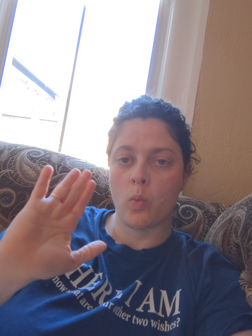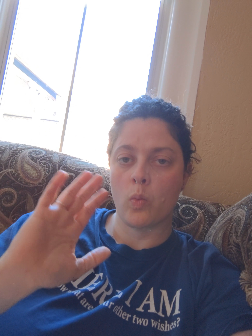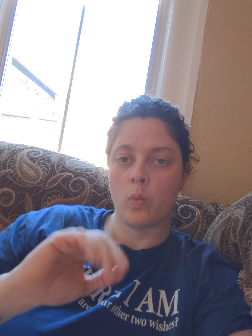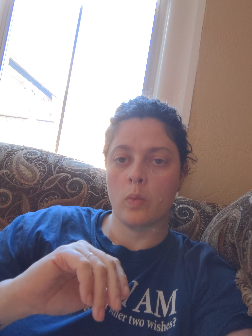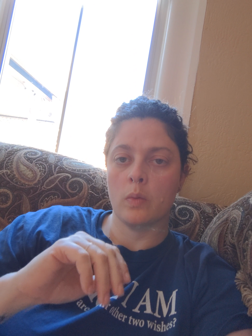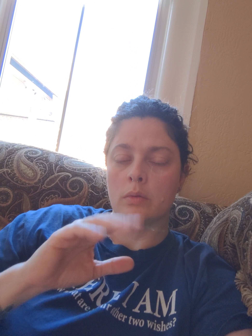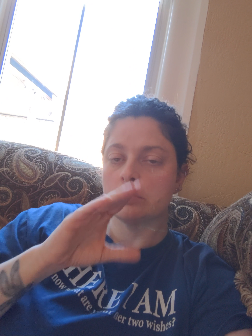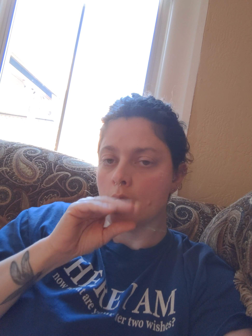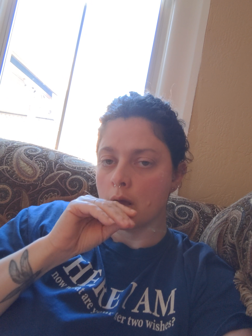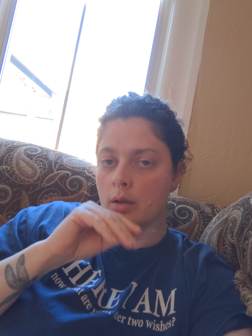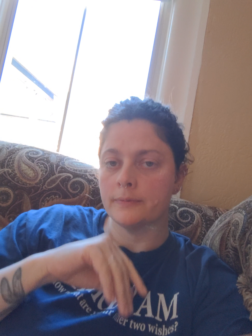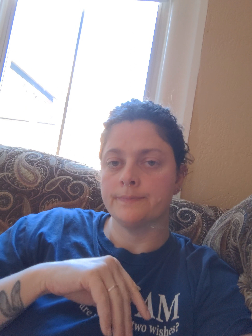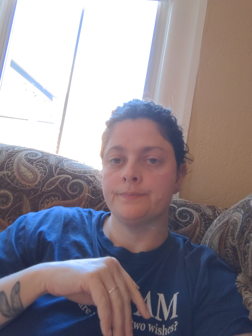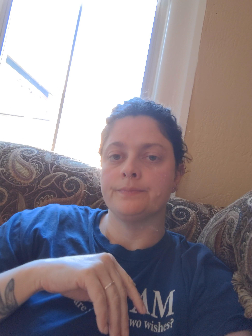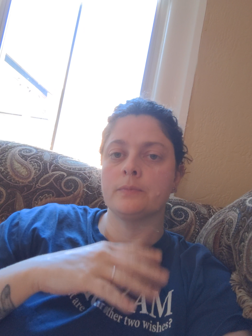duck